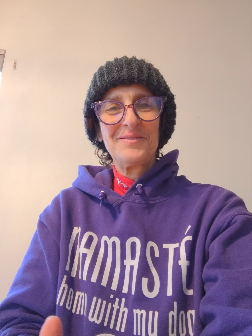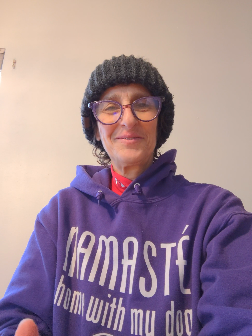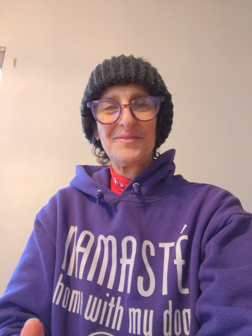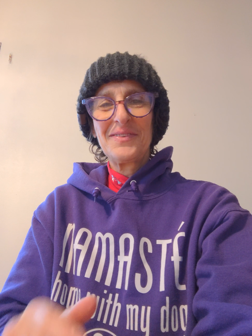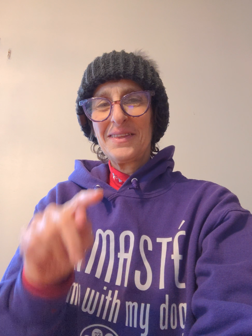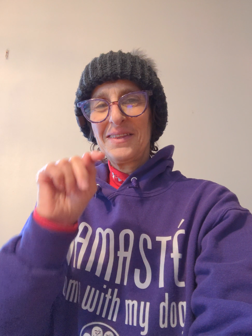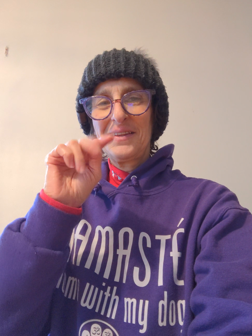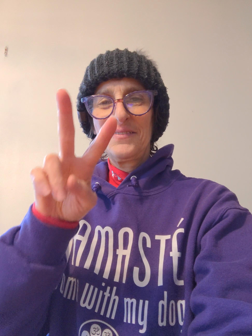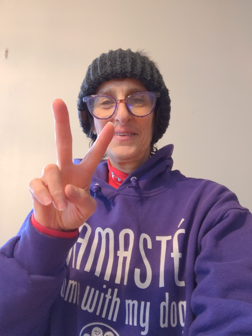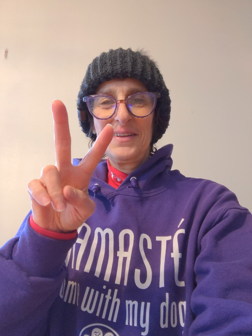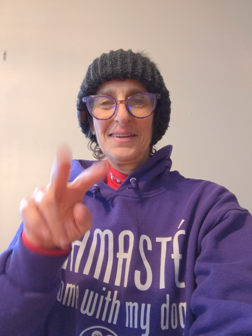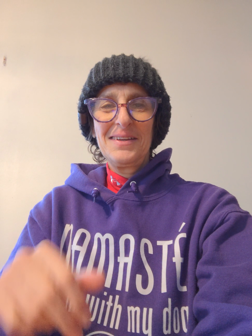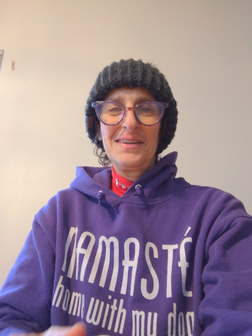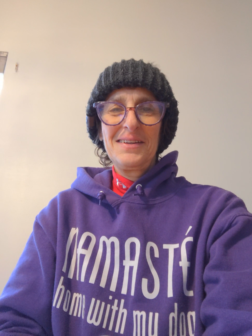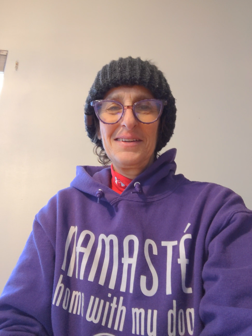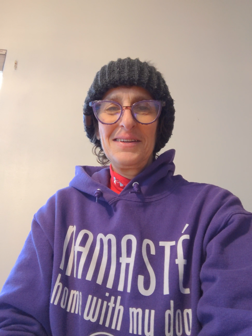TV